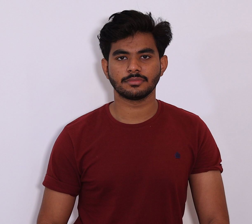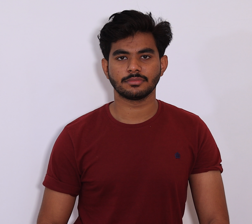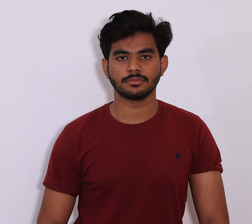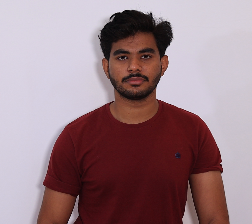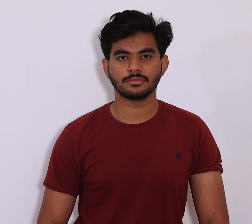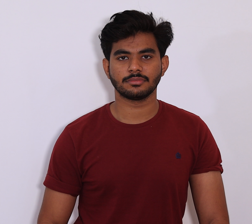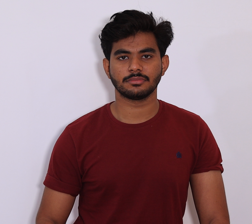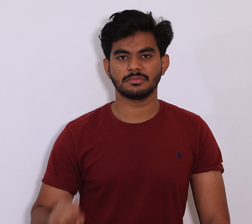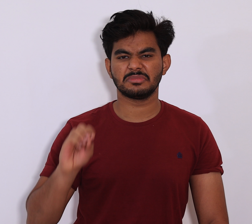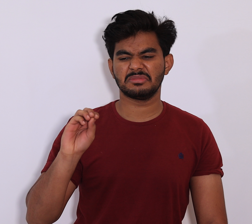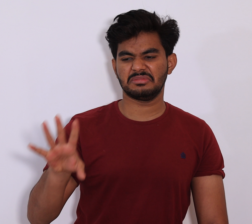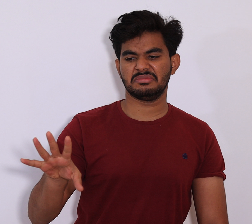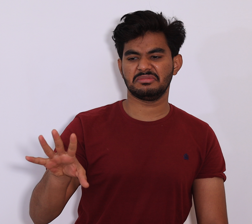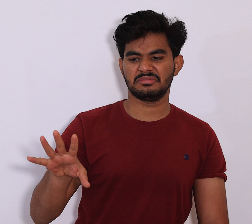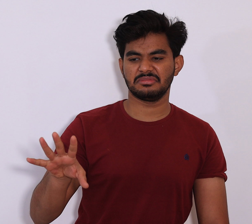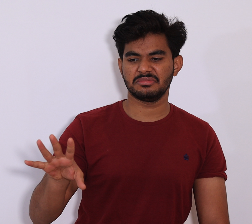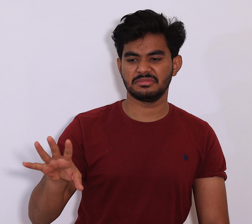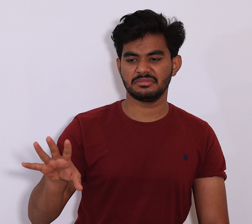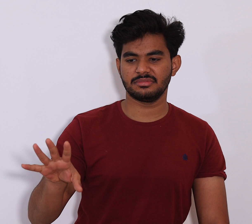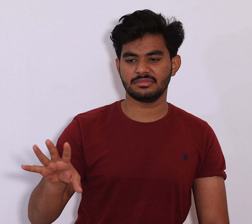bad